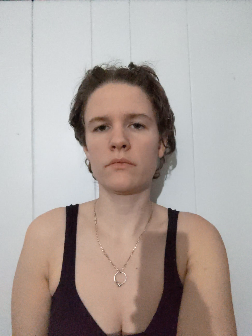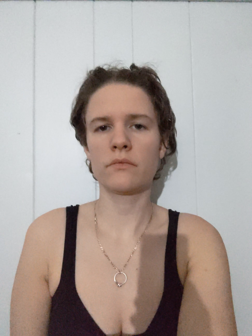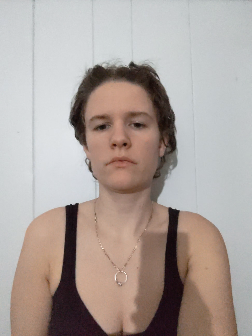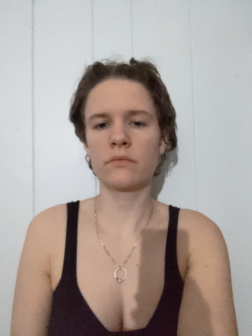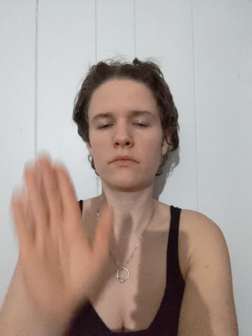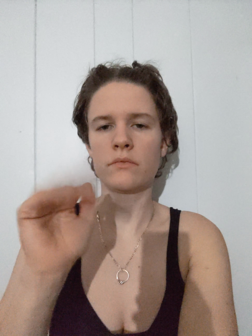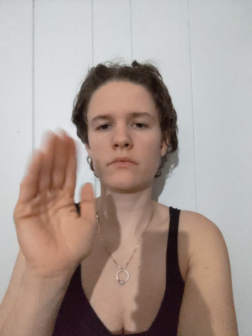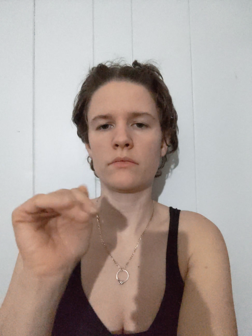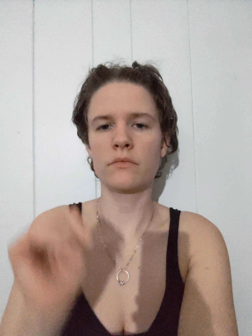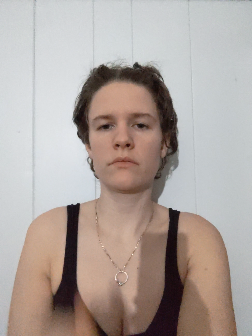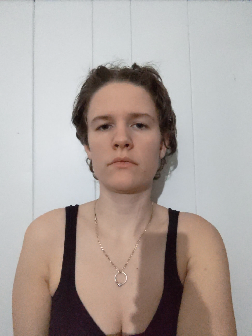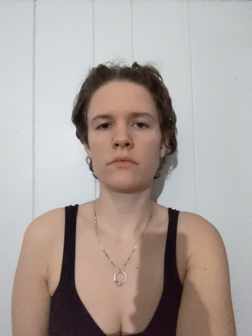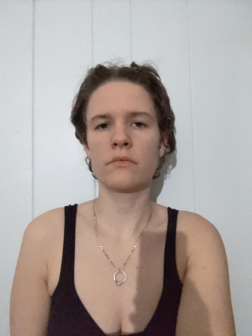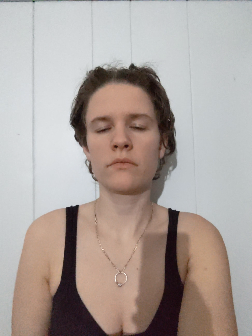bye